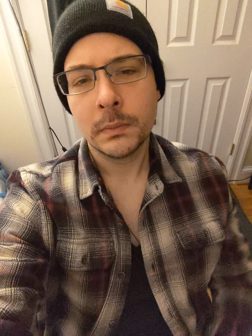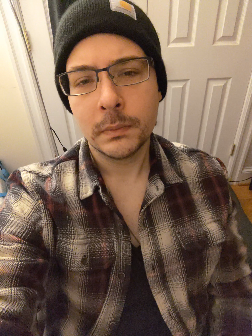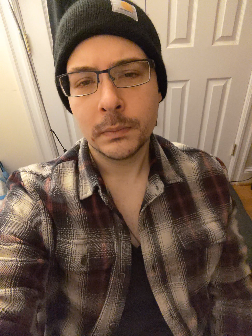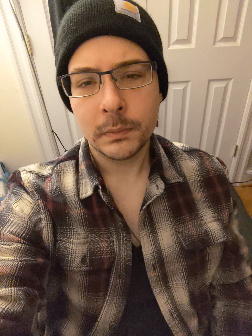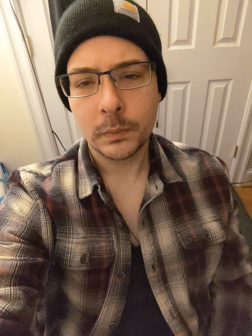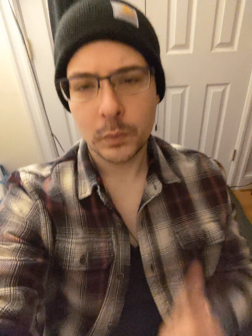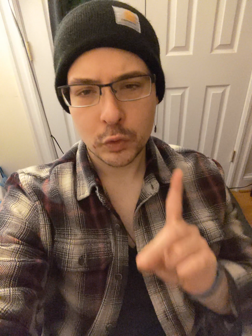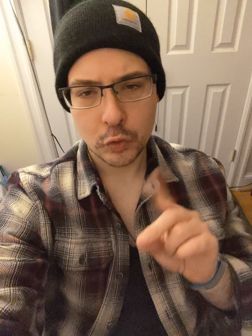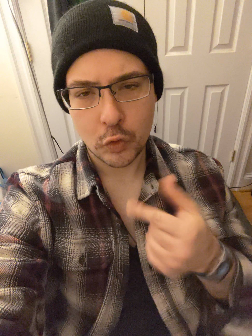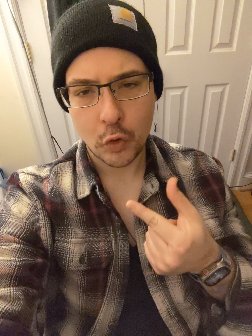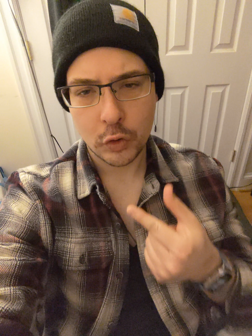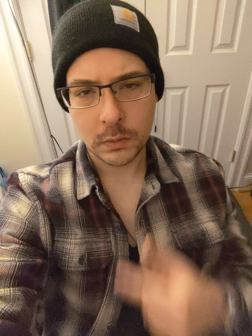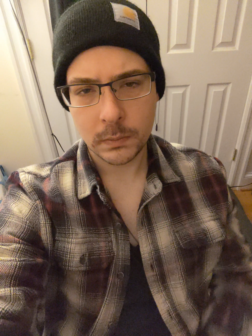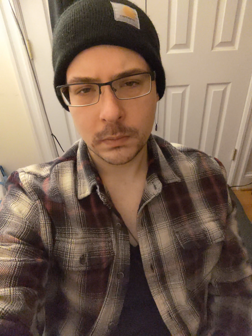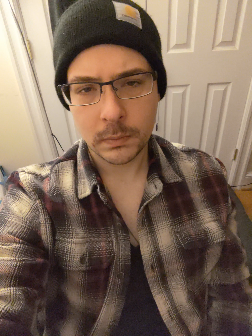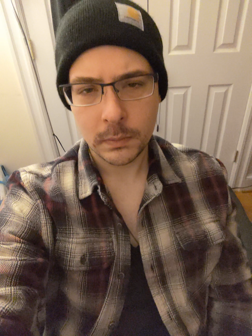dog